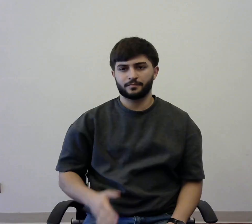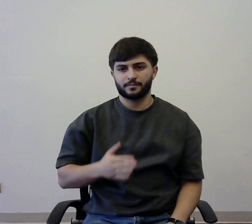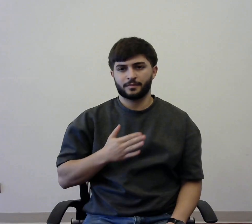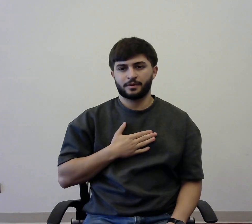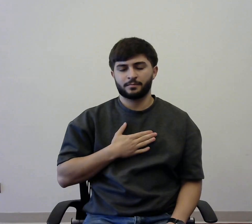mən